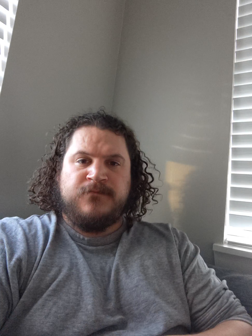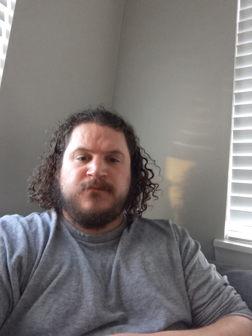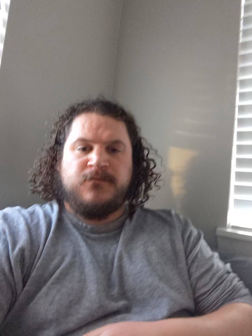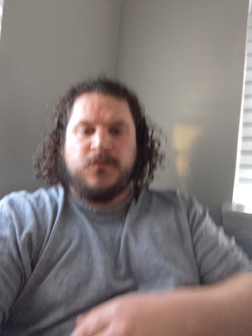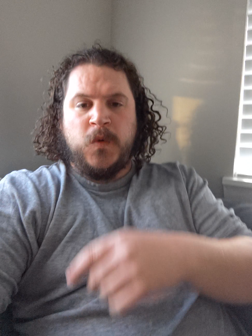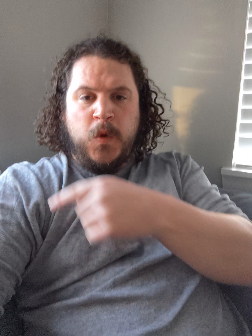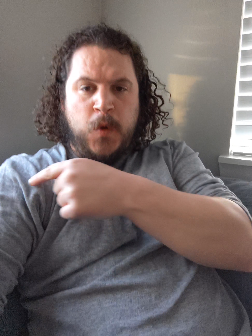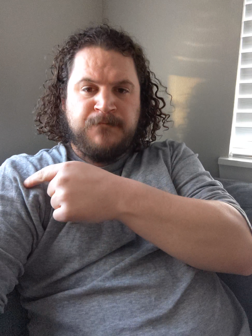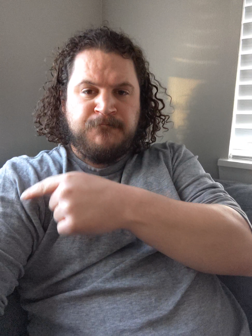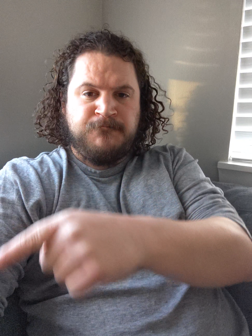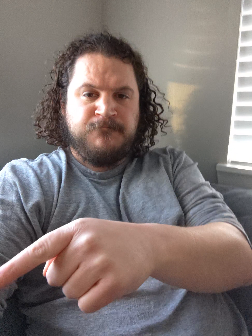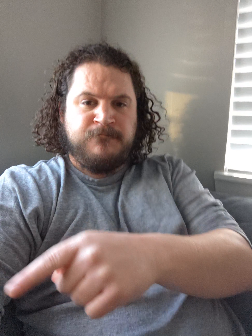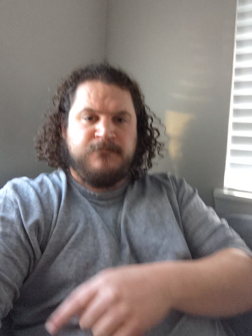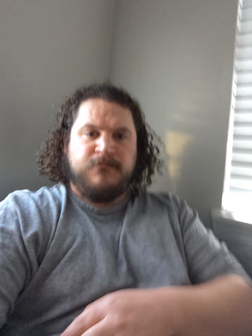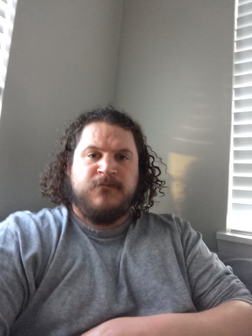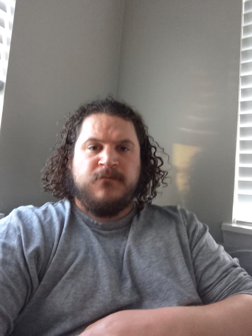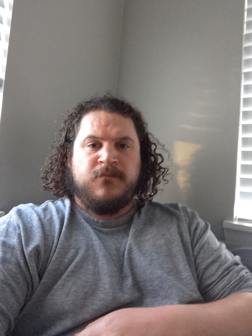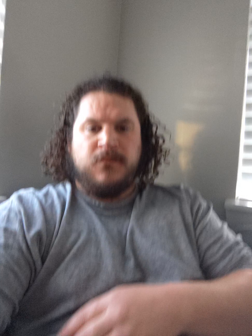arm